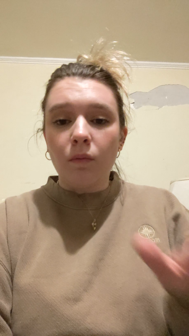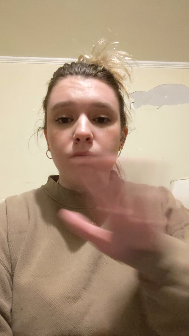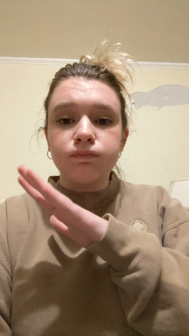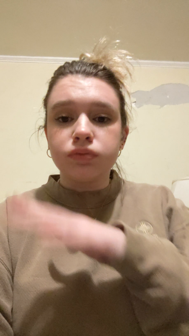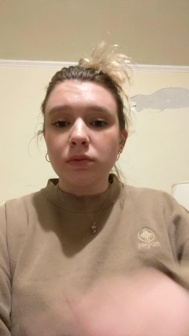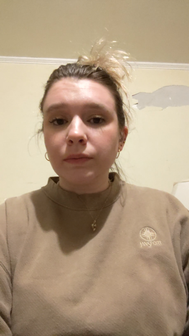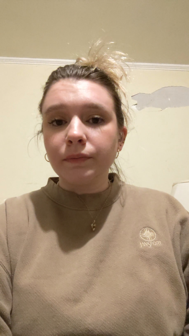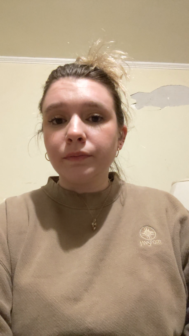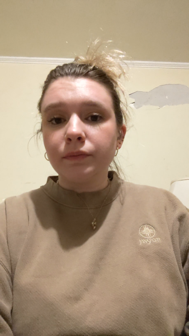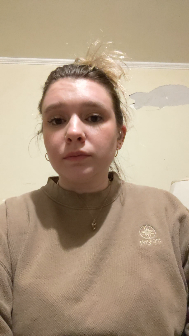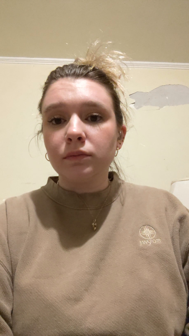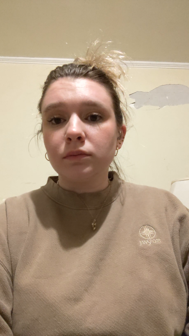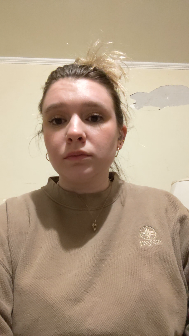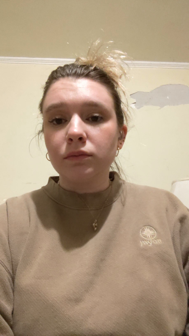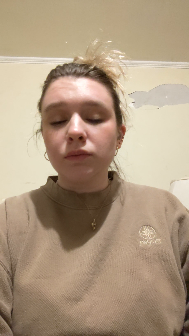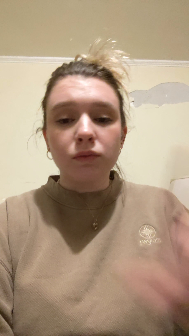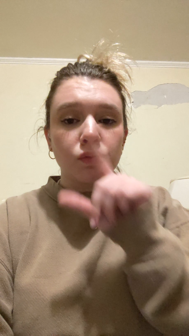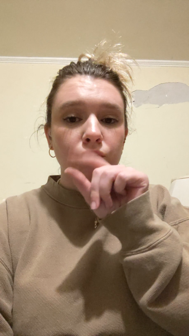chicken